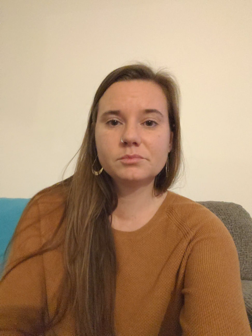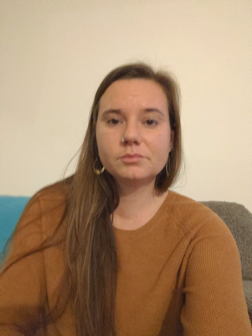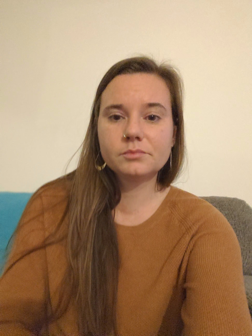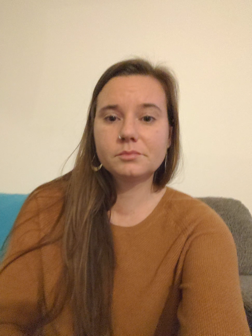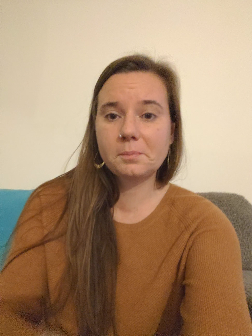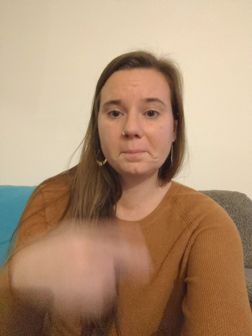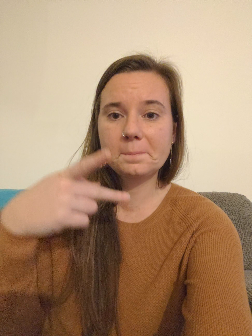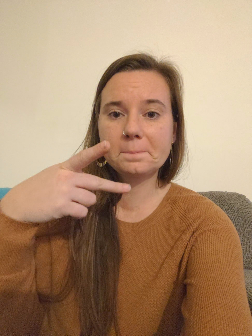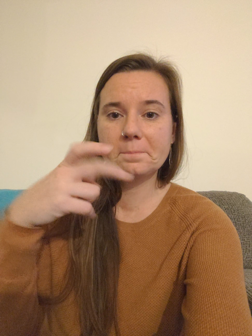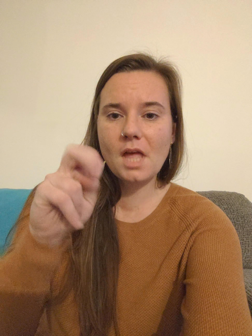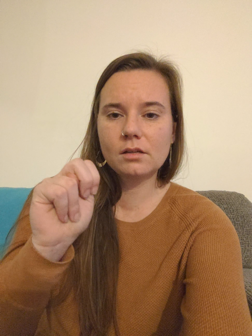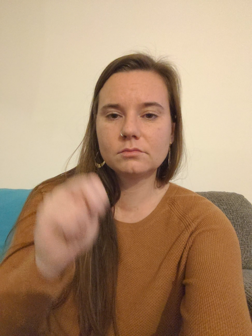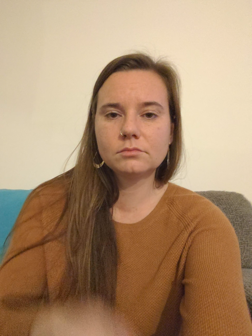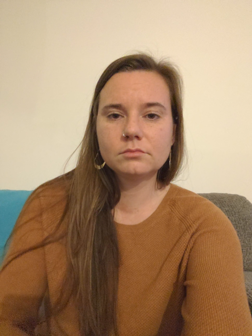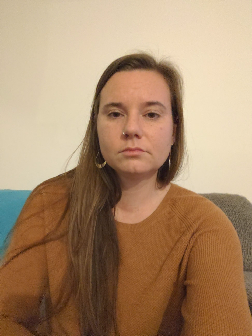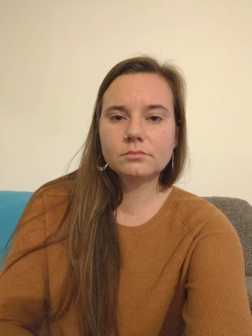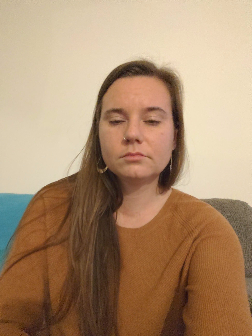pen